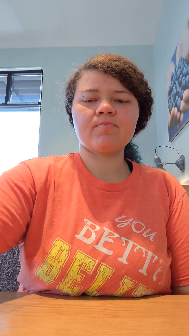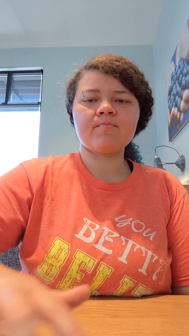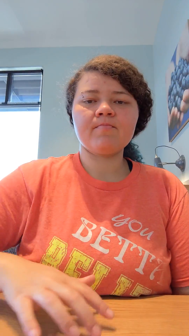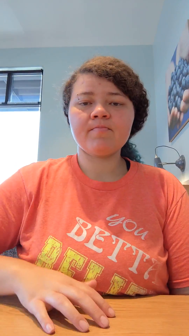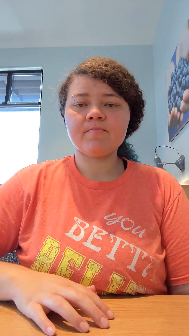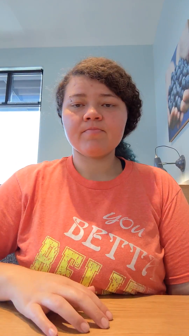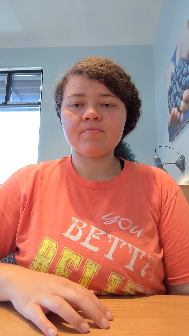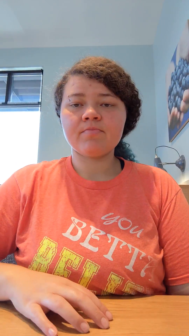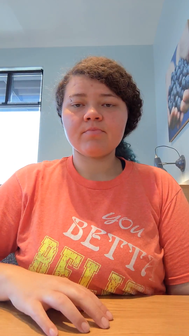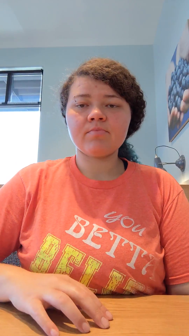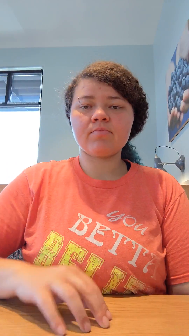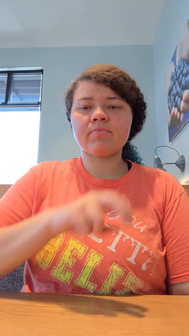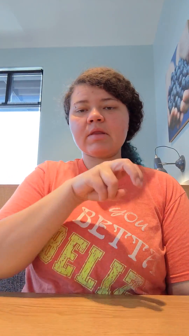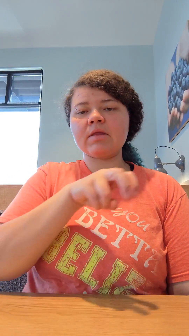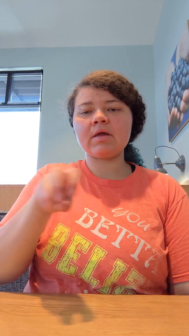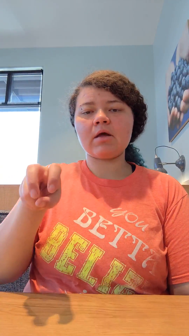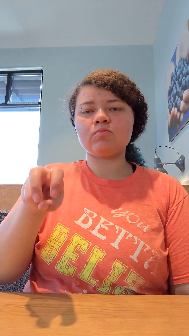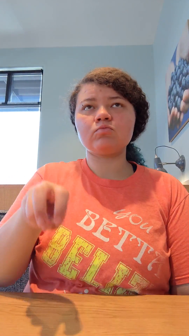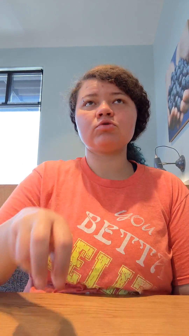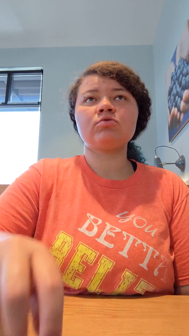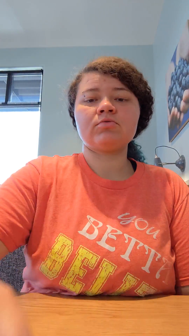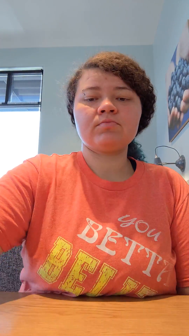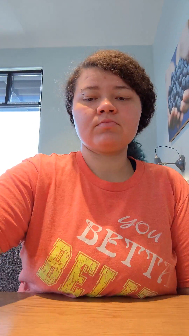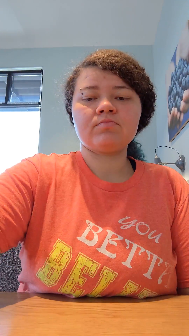couch